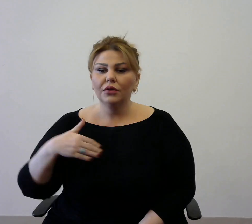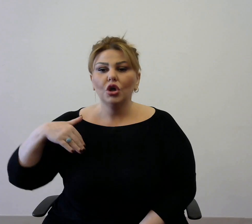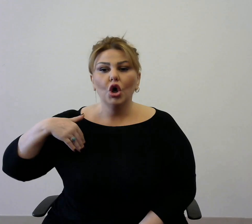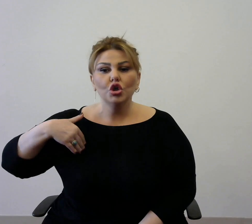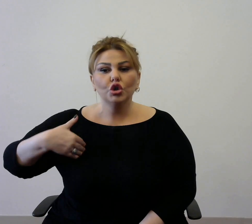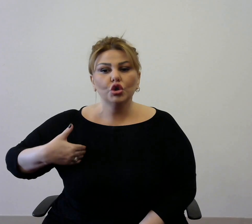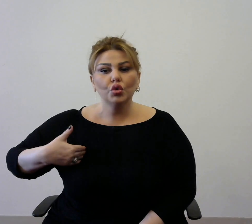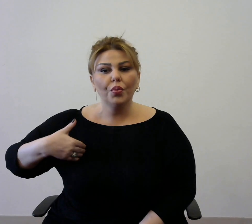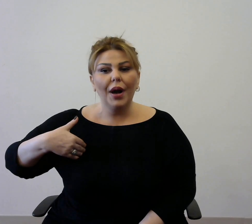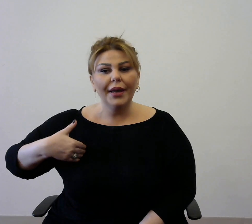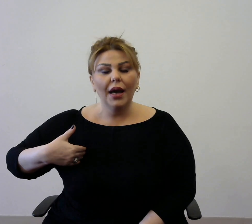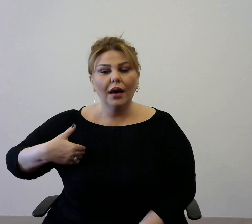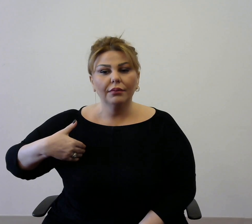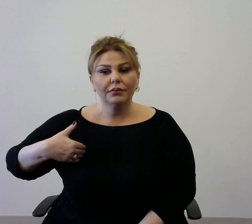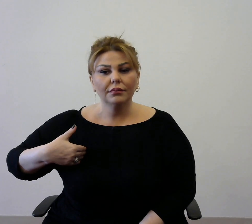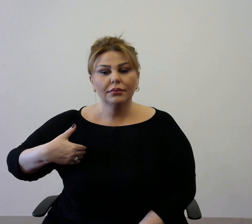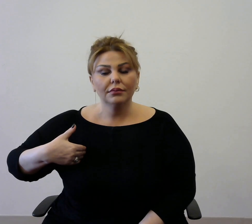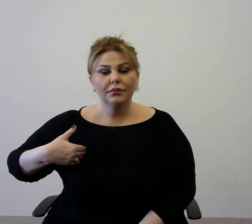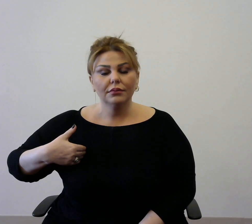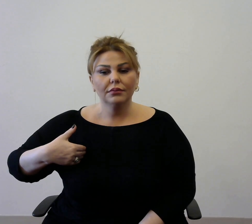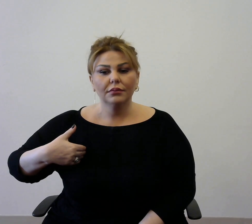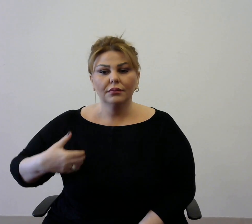subay